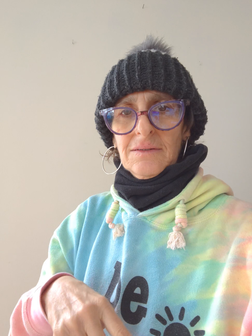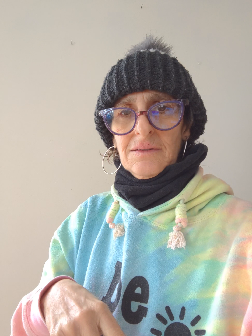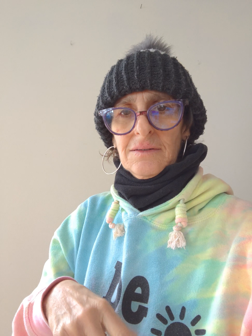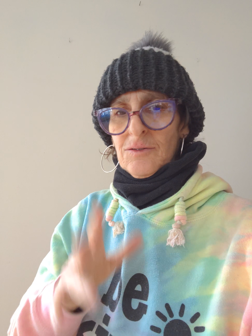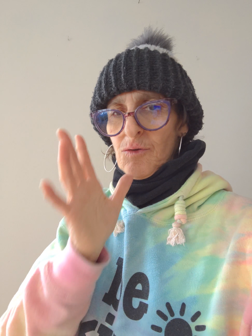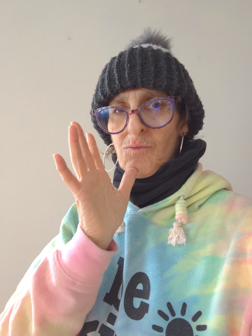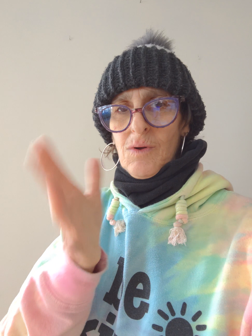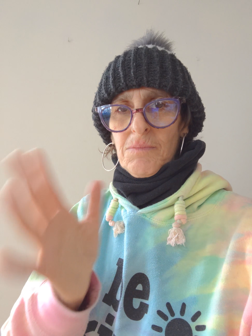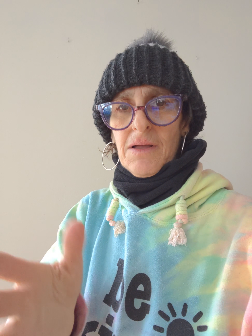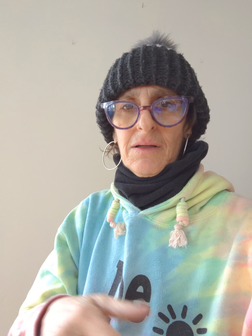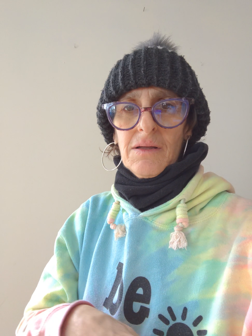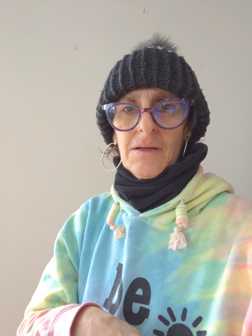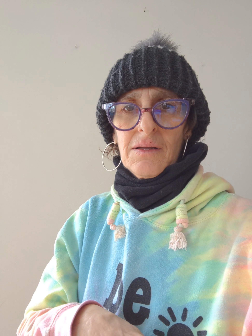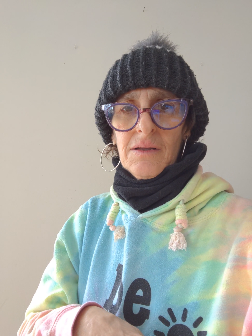grandma